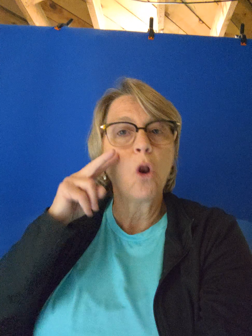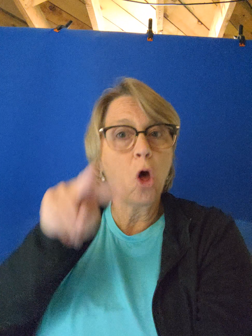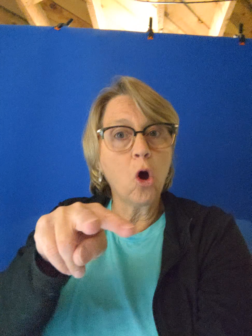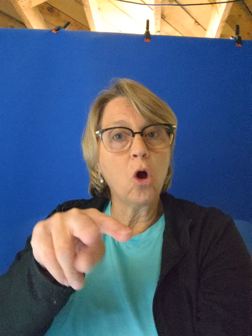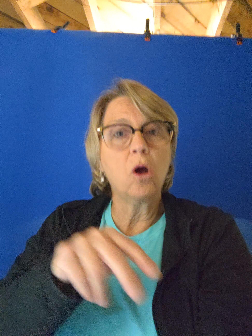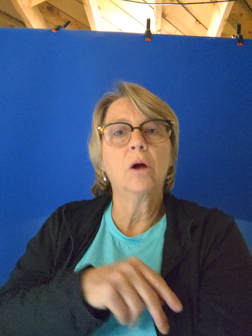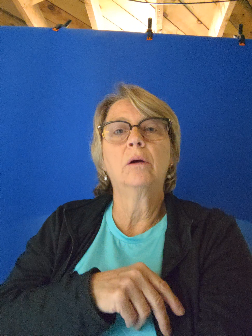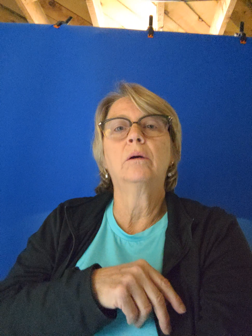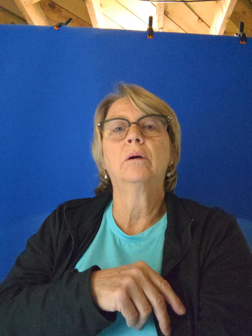look